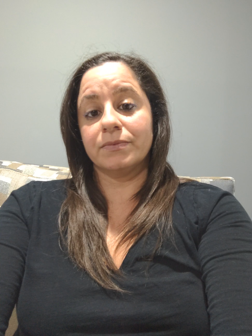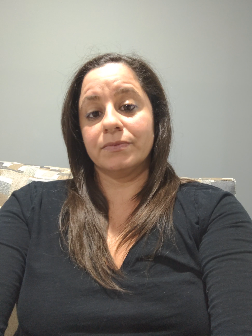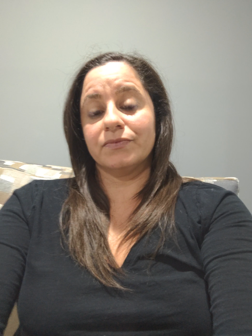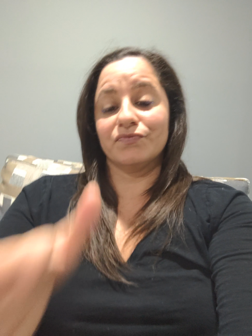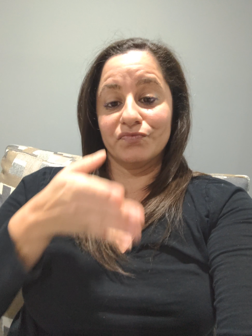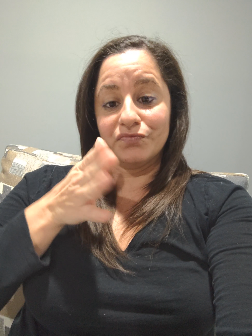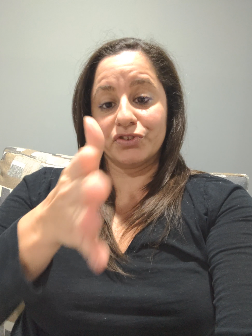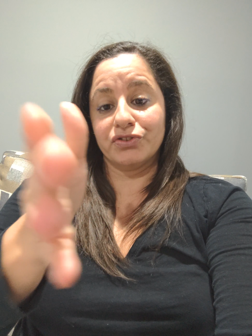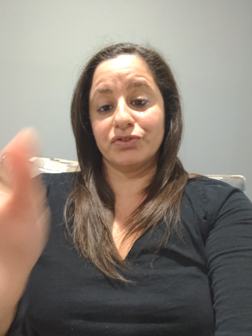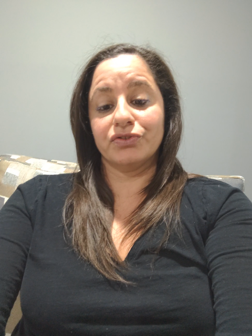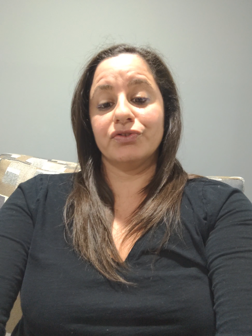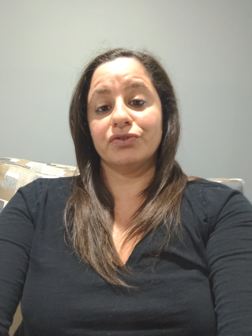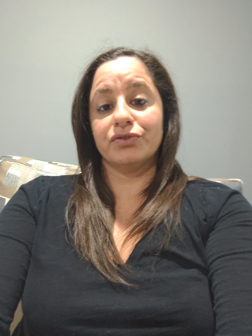fish